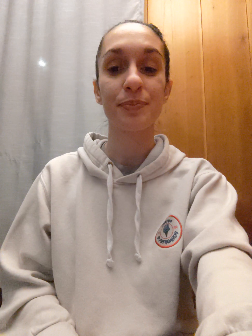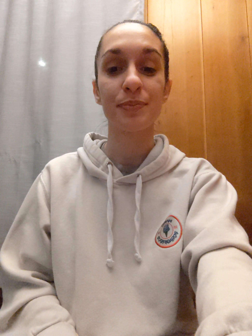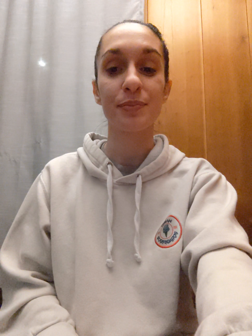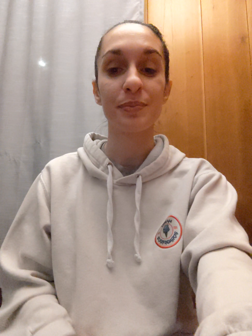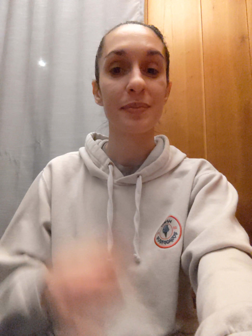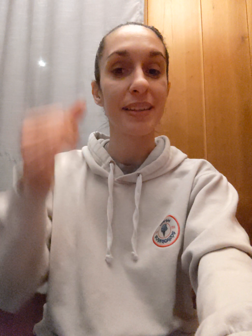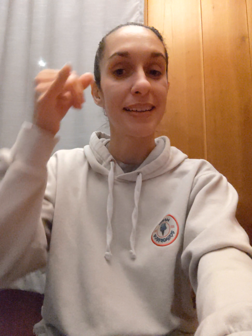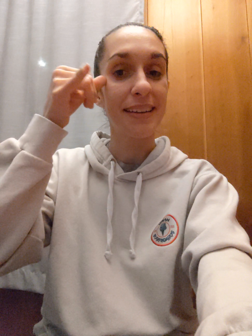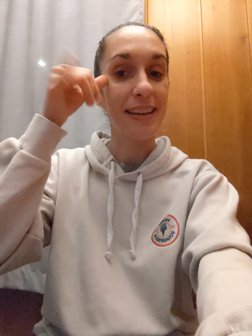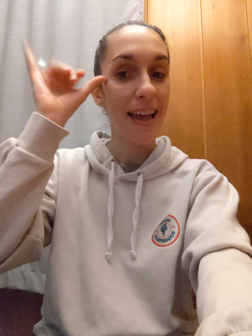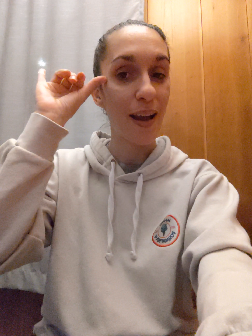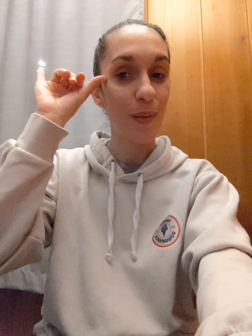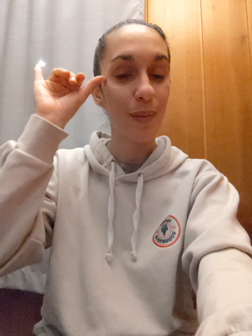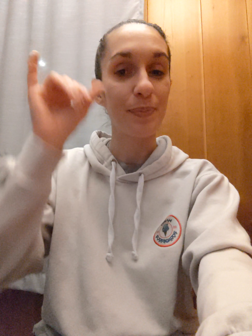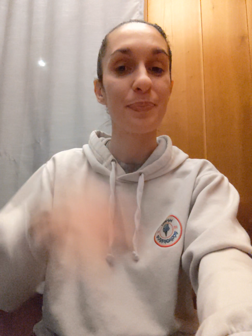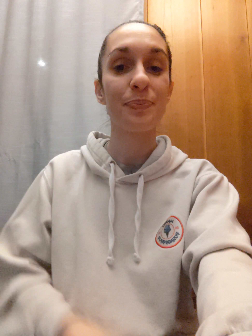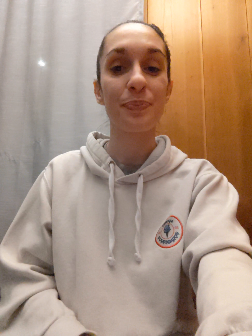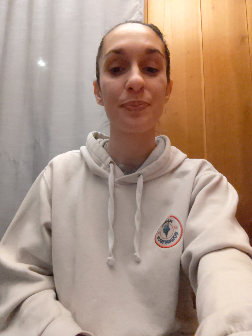cow